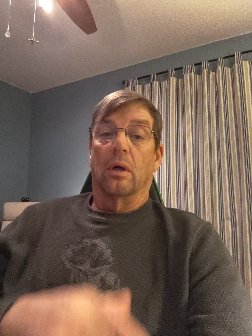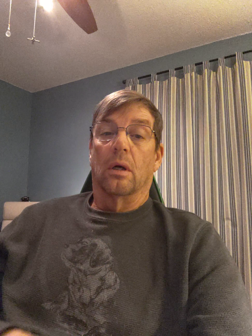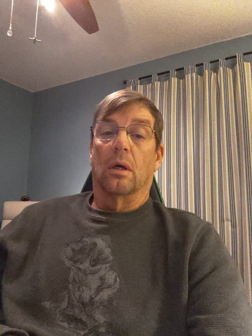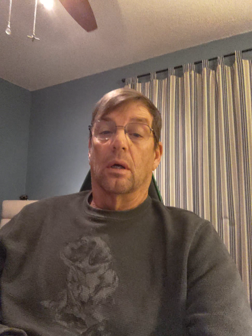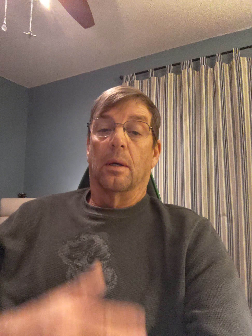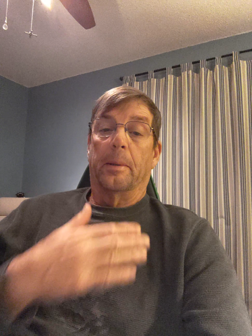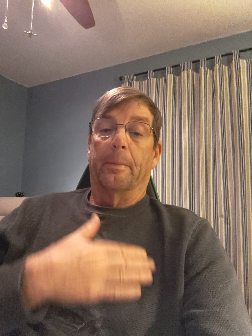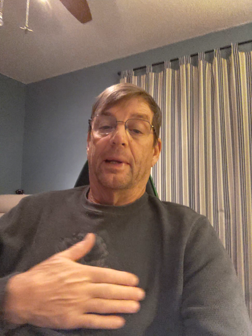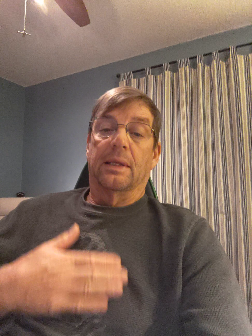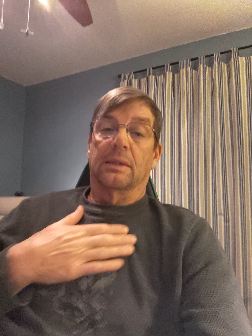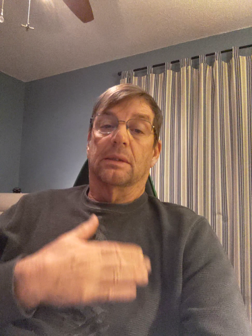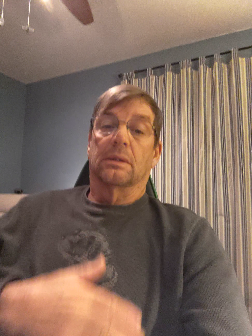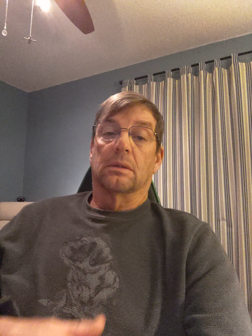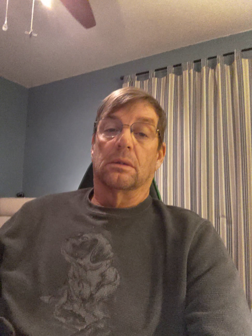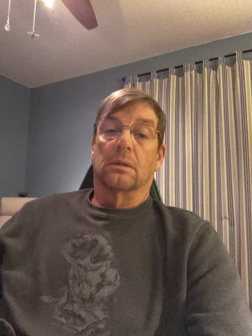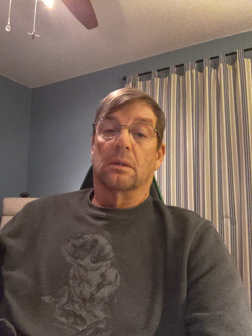please